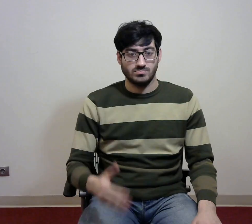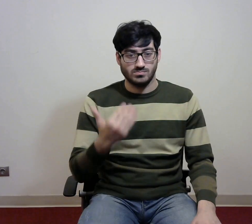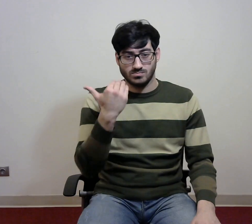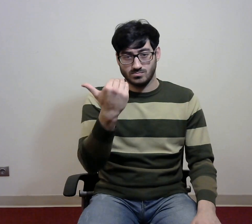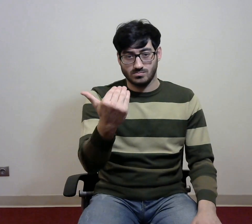siz